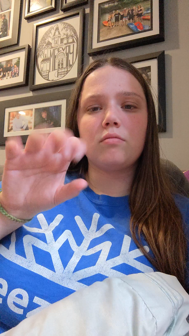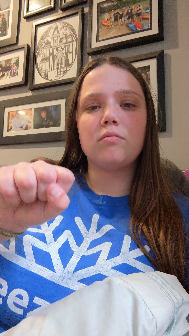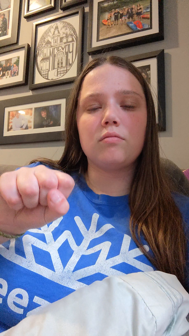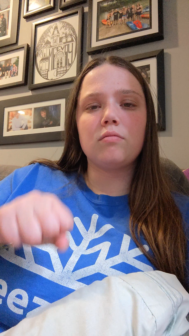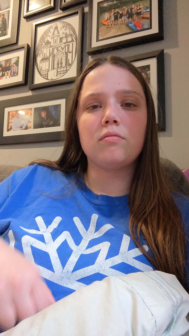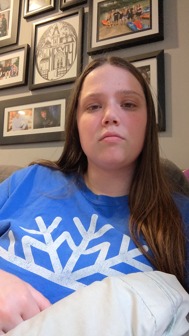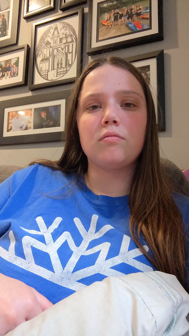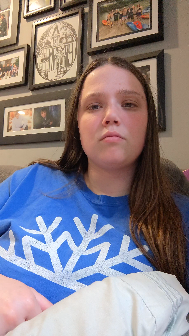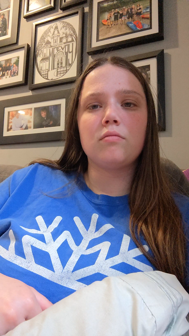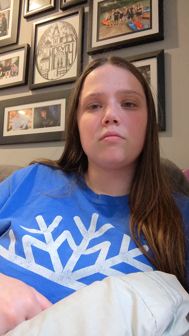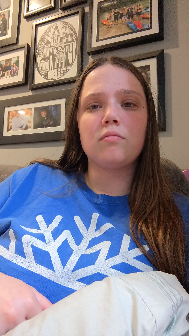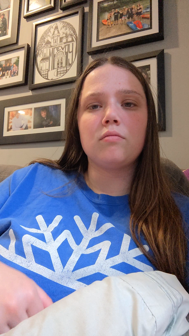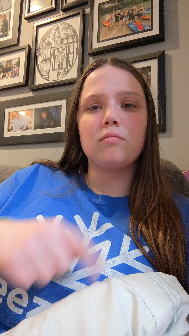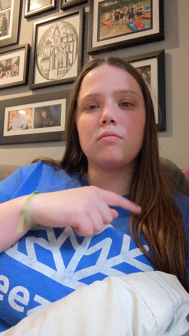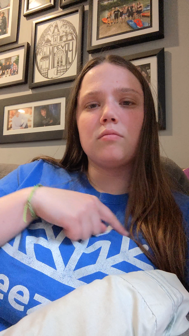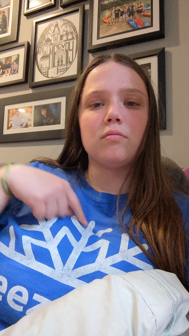bib